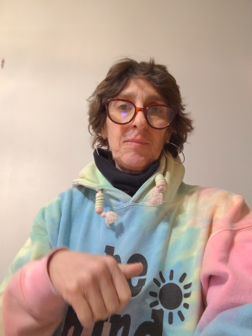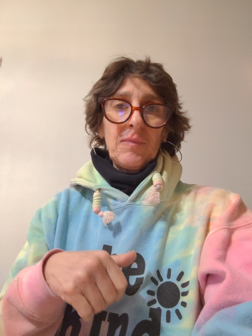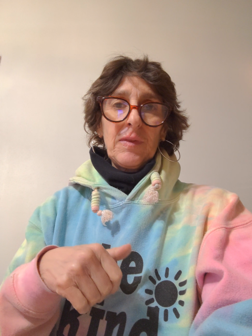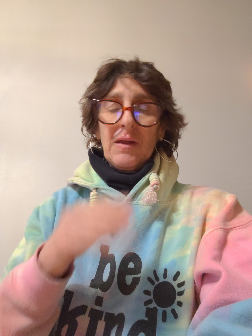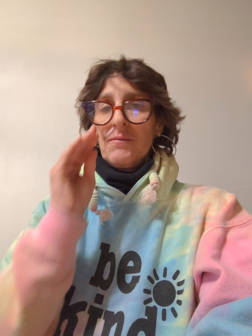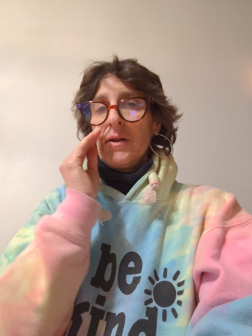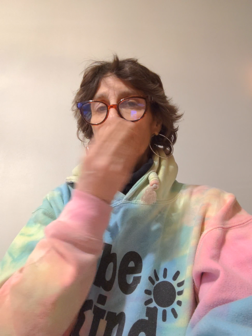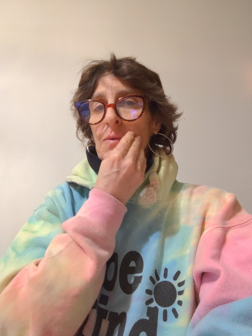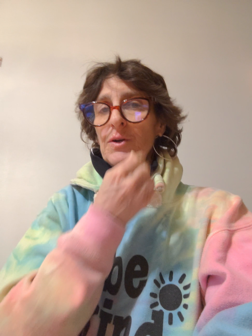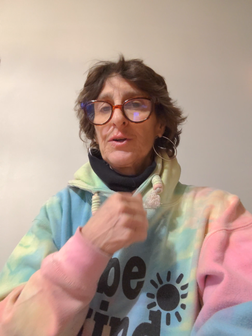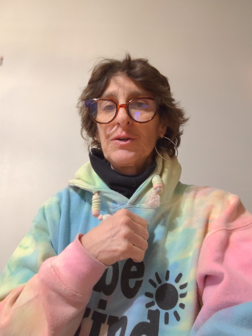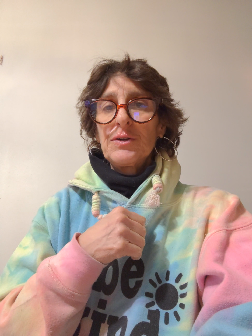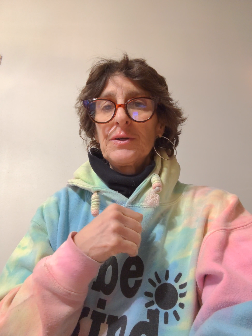flower